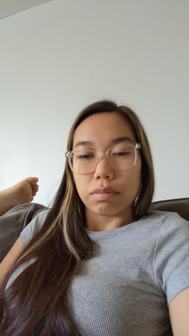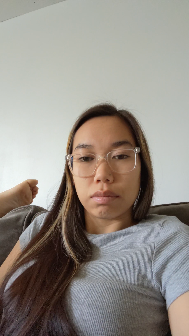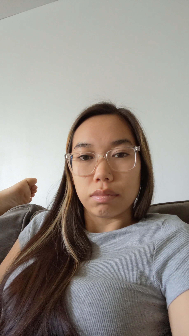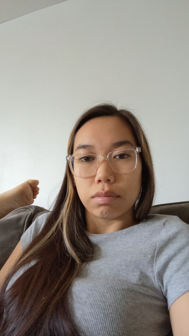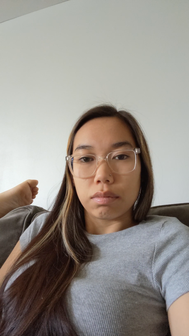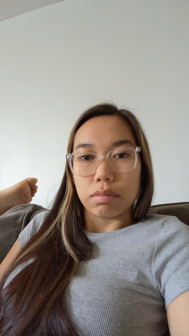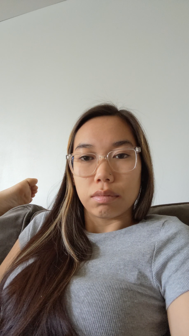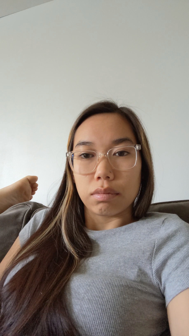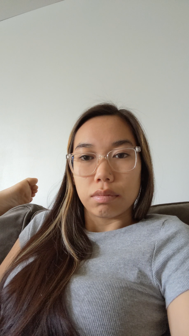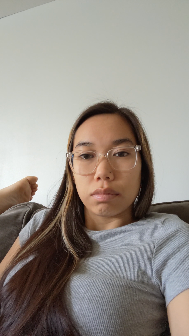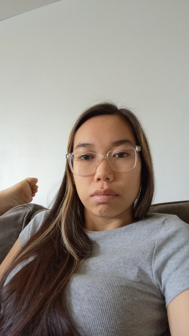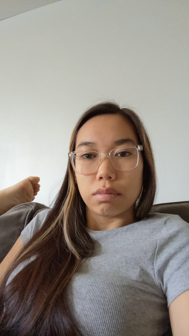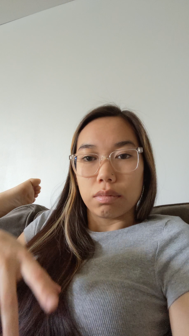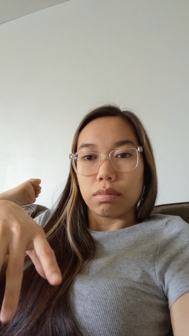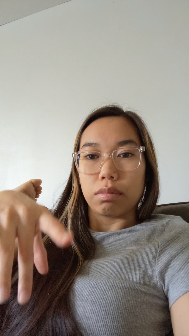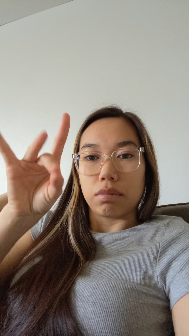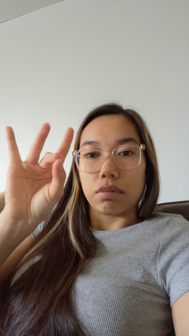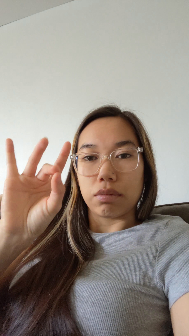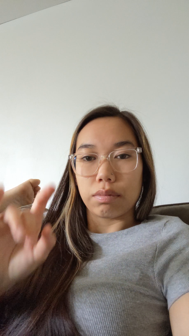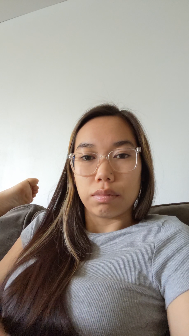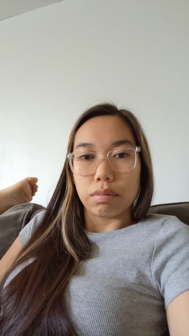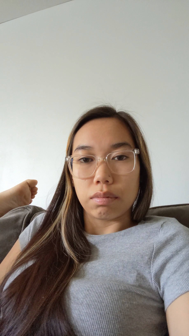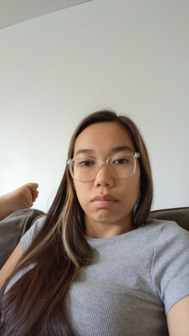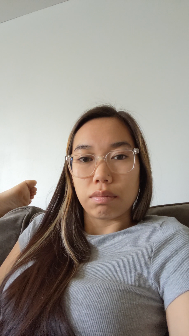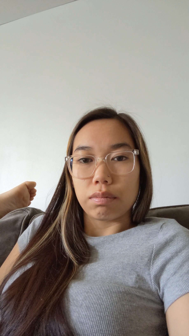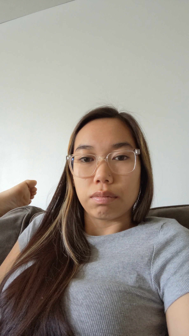pick